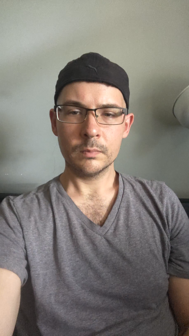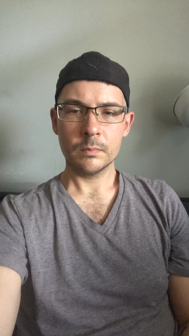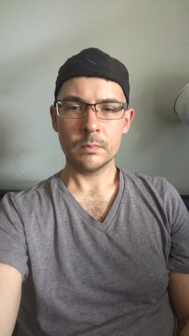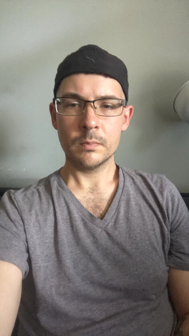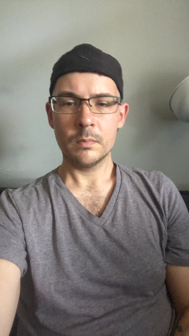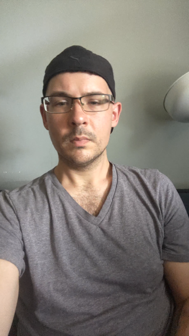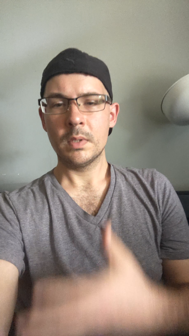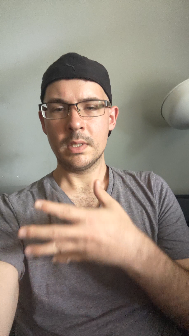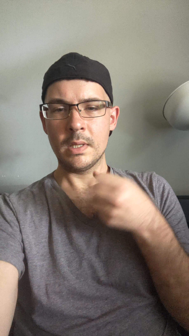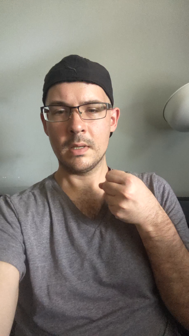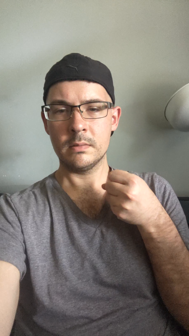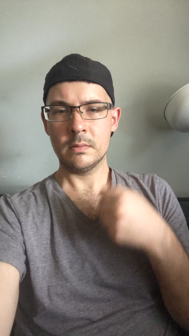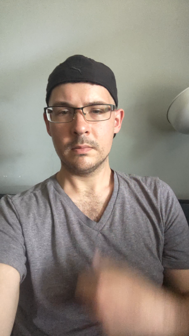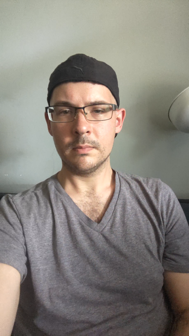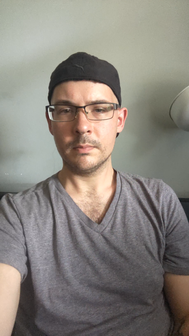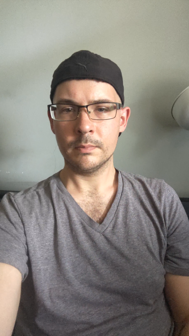get